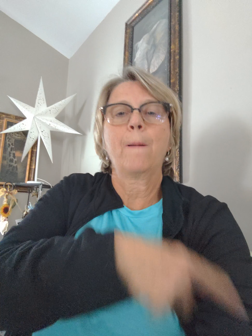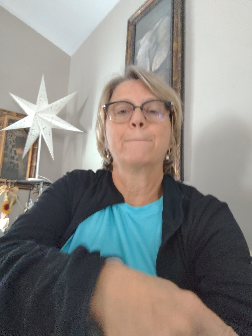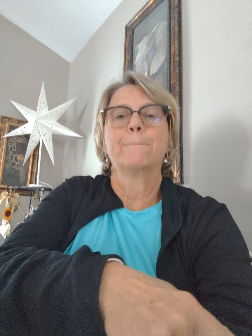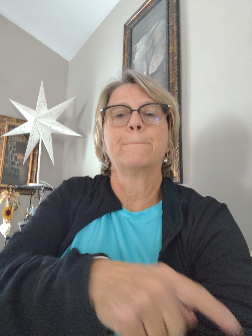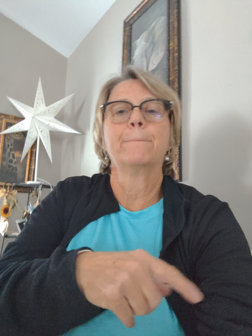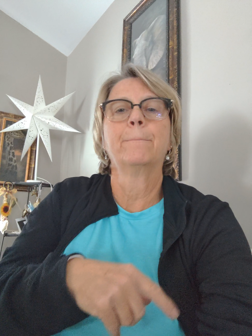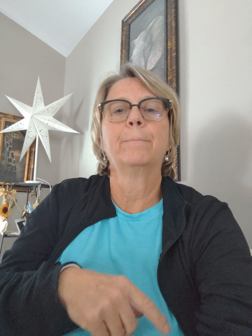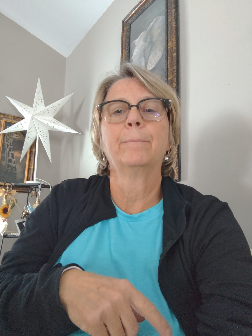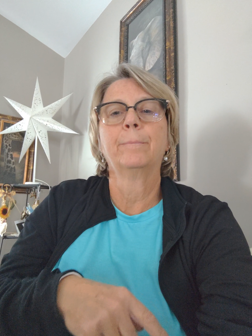arm